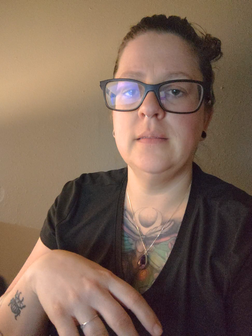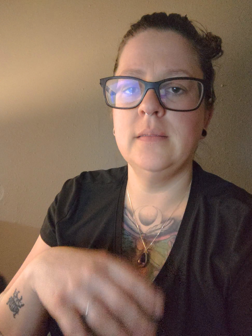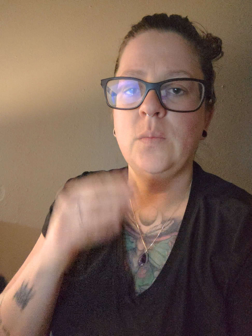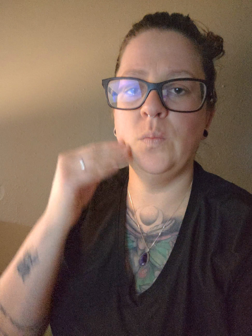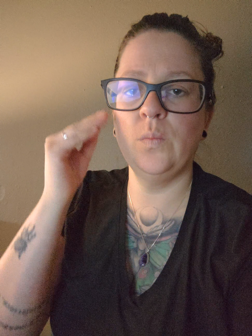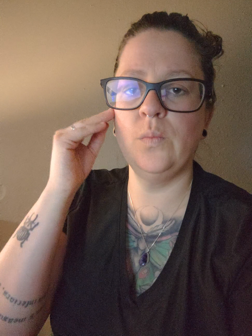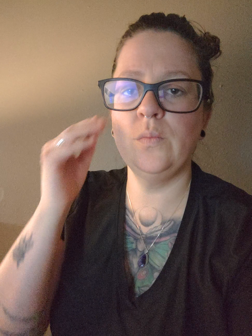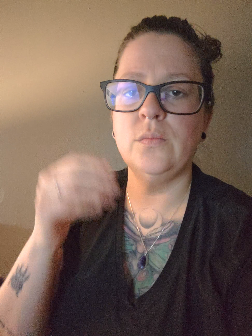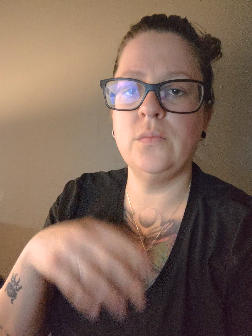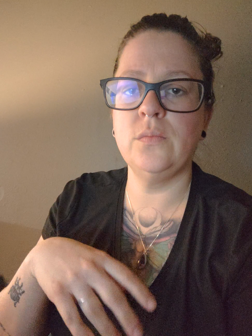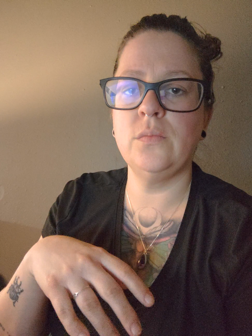home